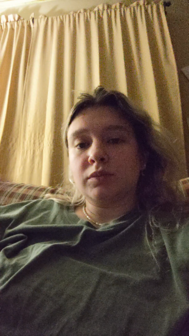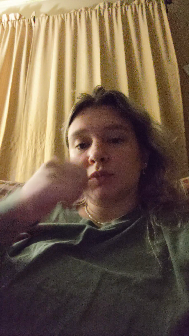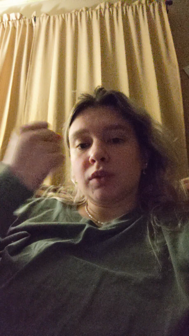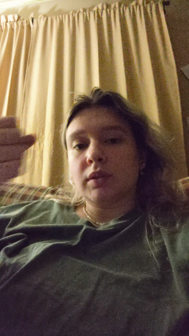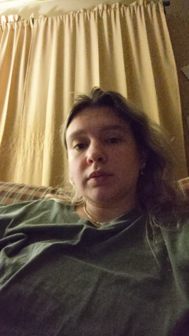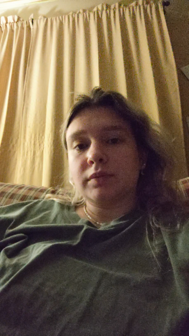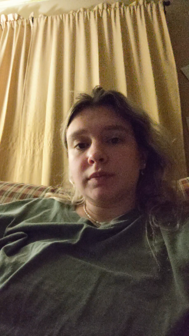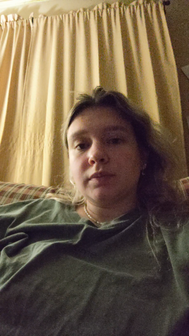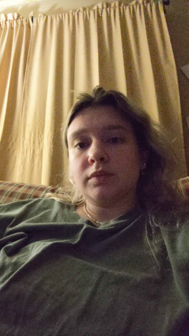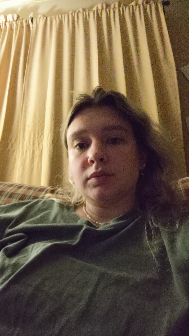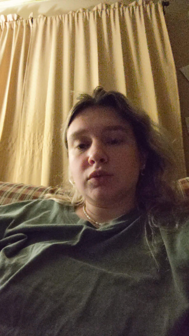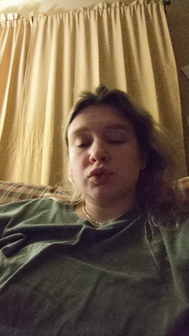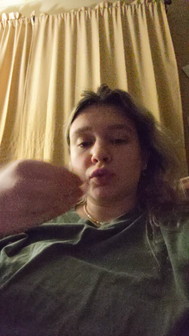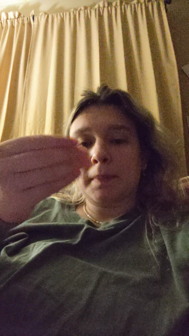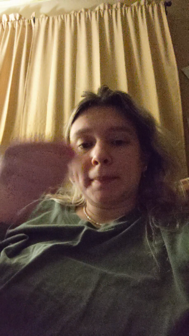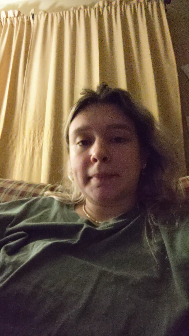shopping